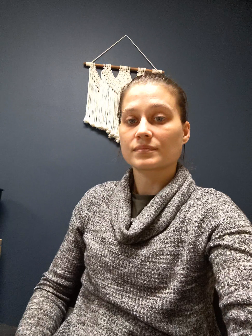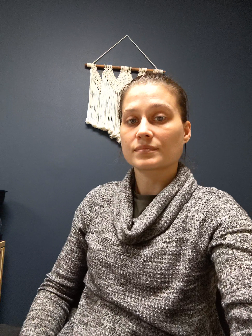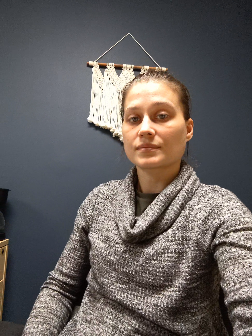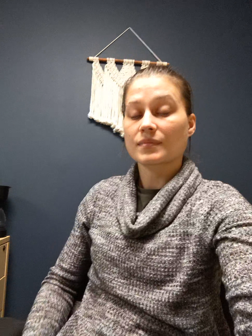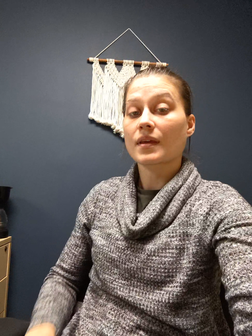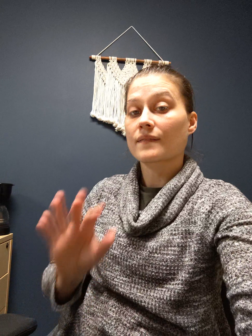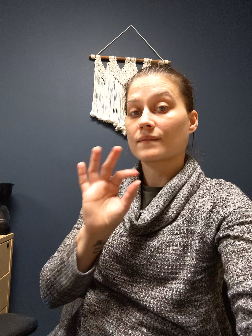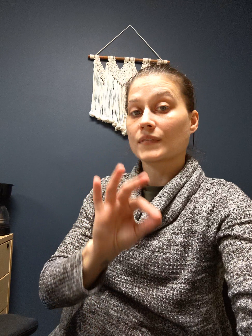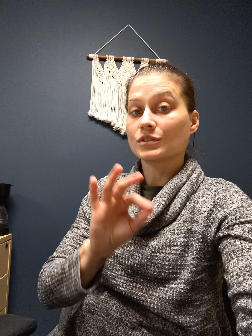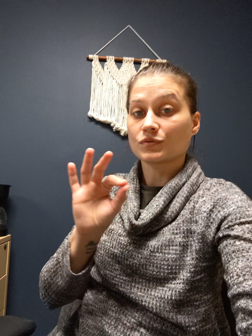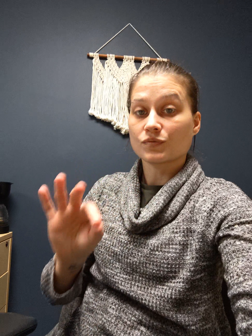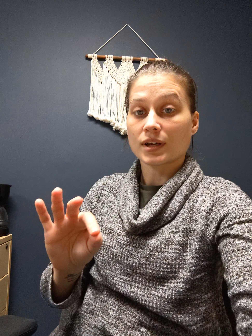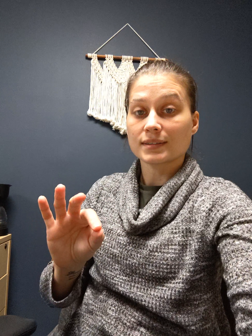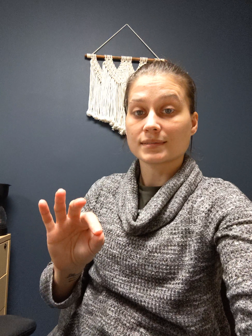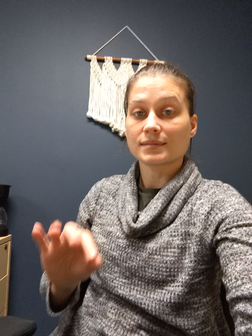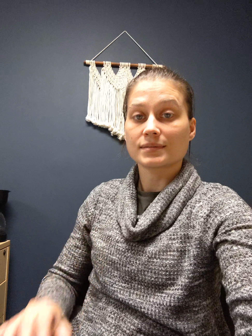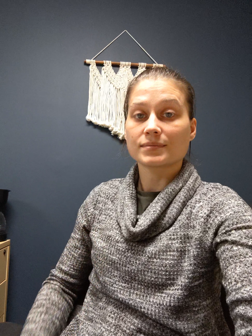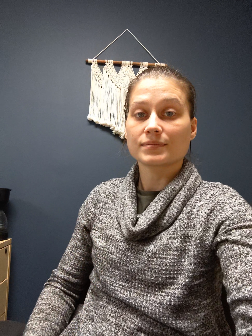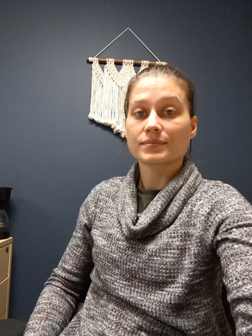french fries